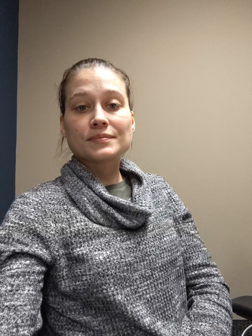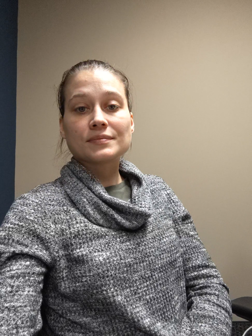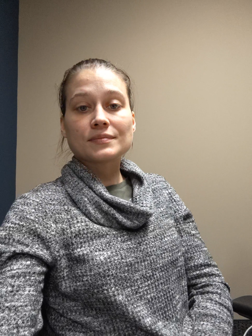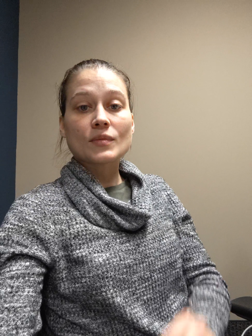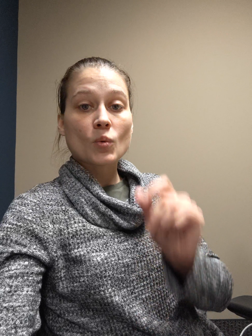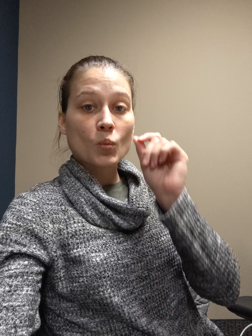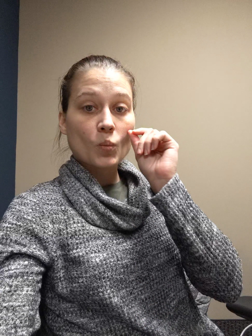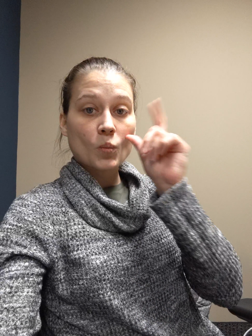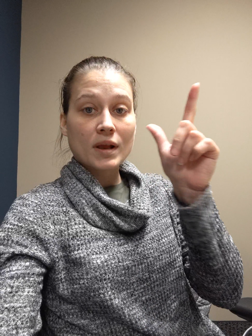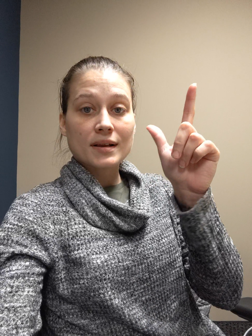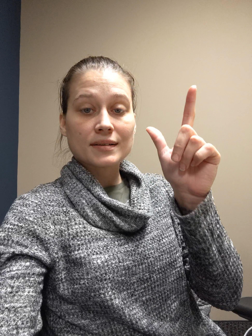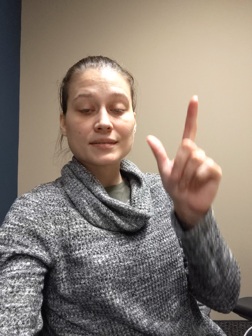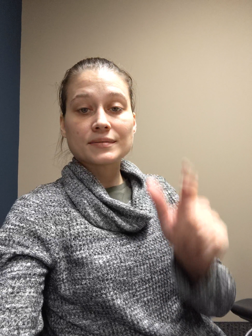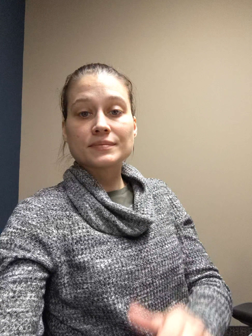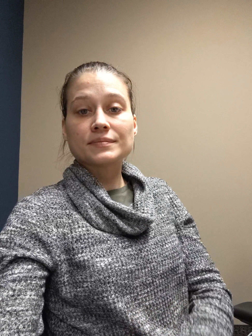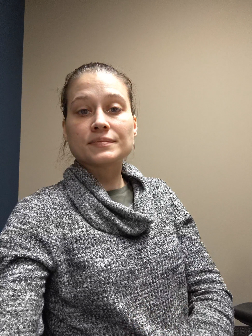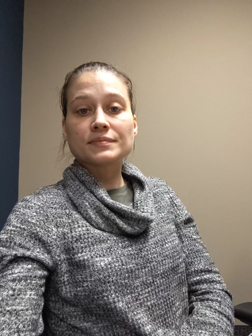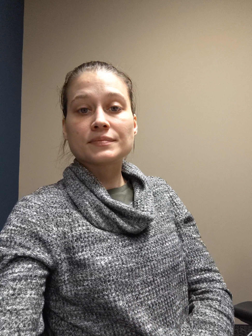wake